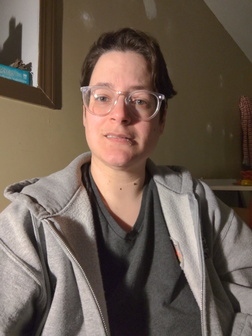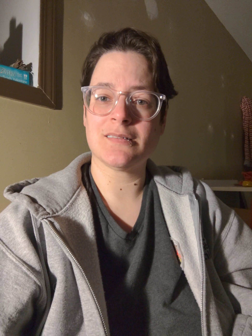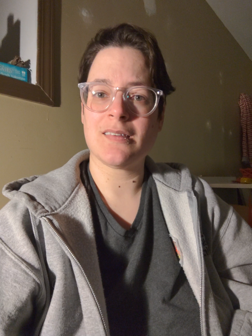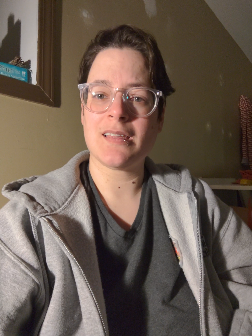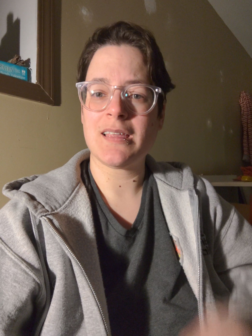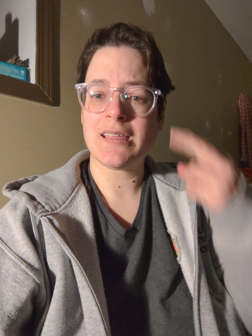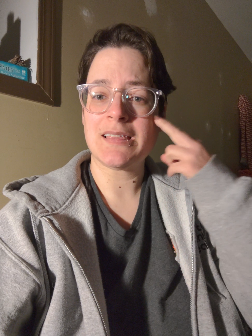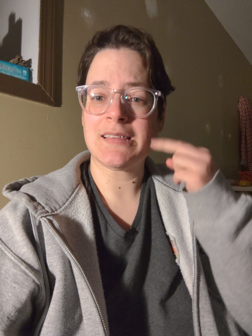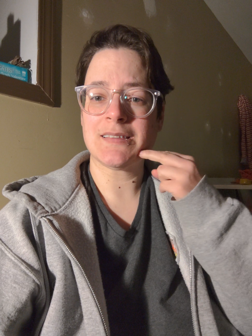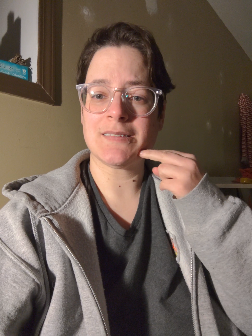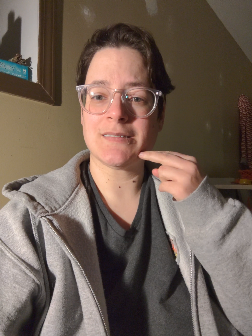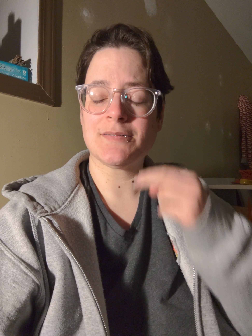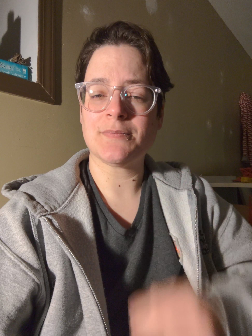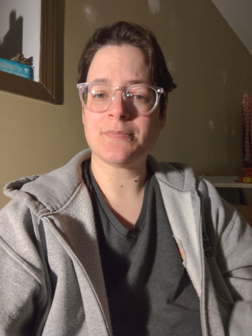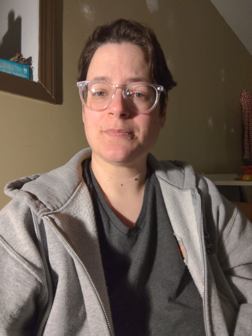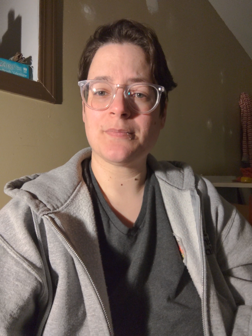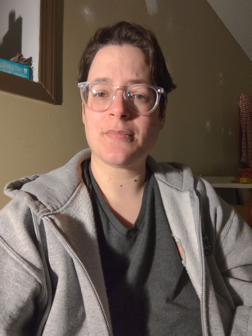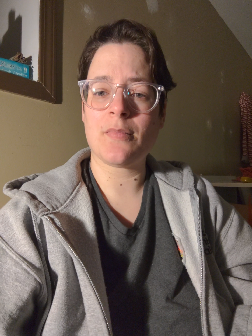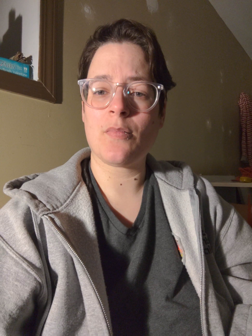head